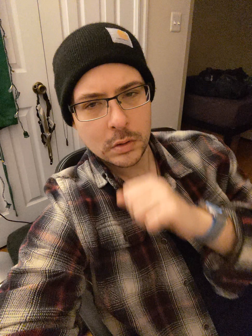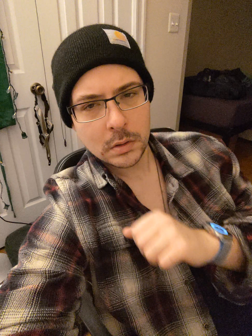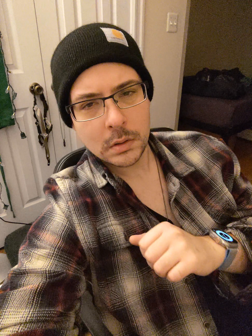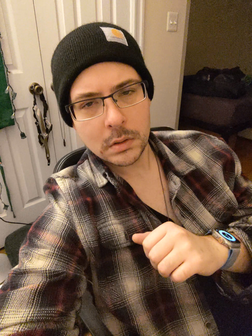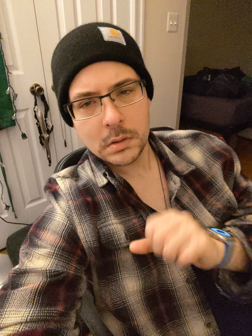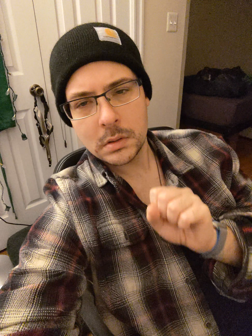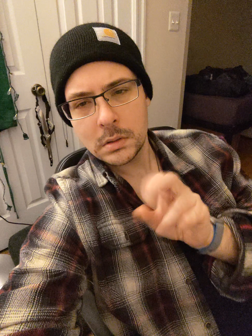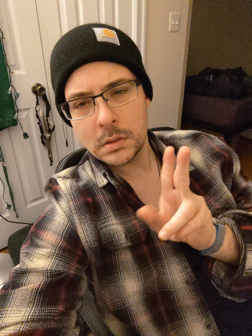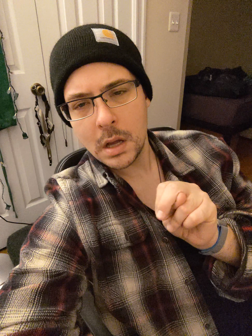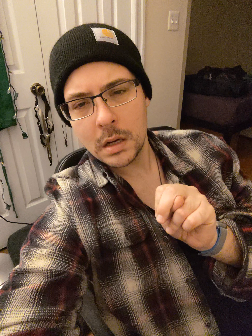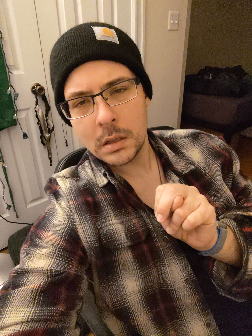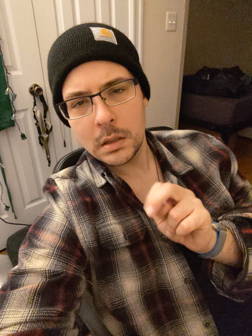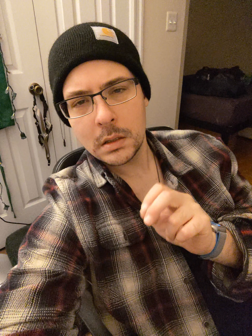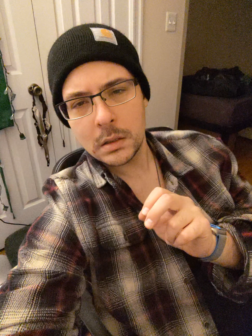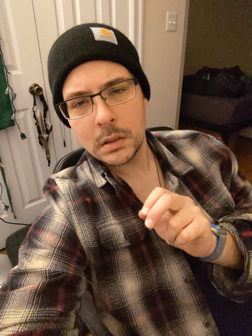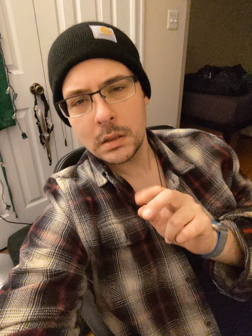sun